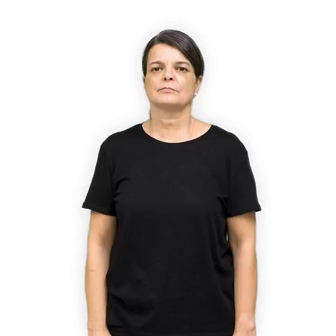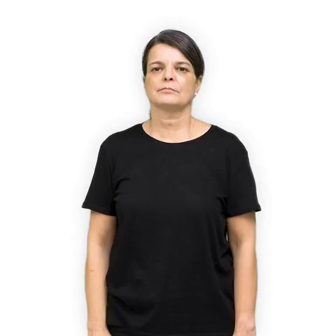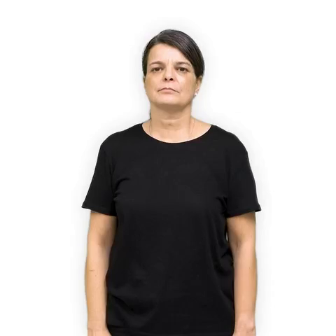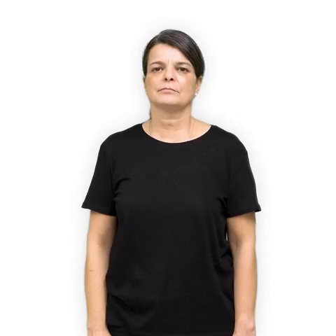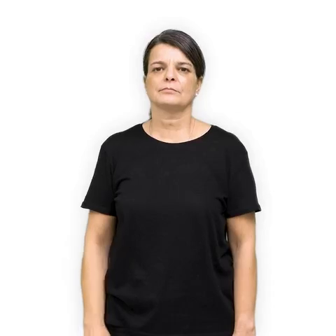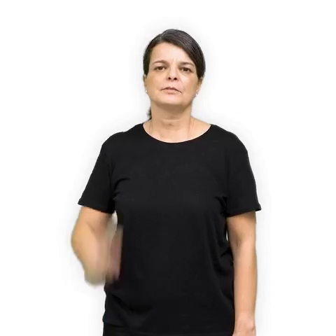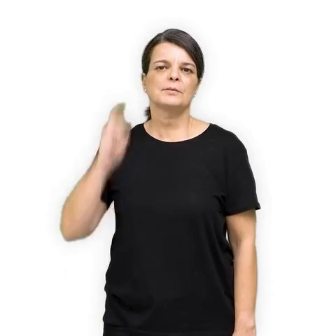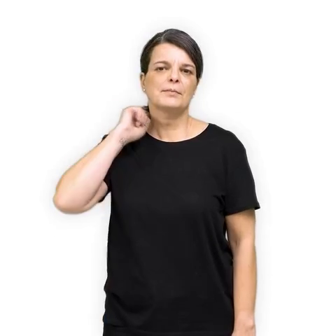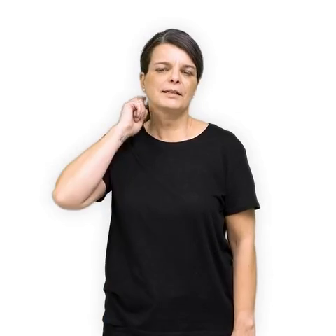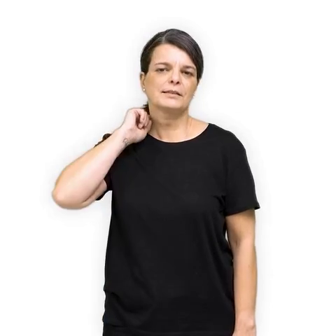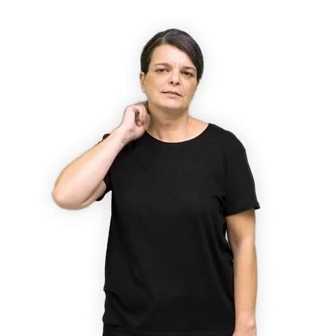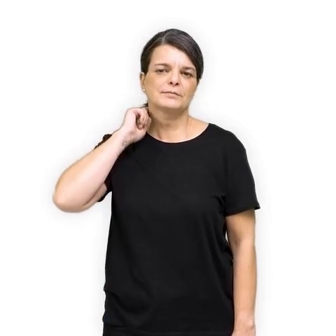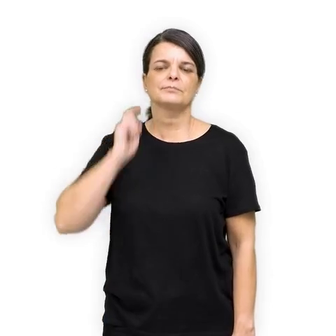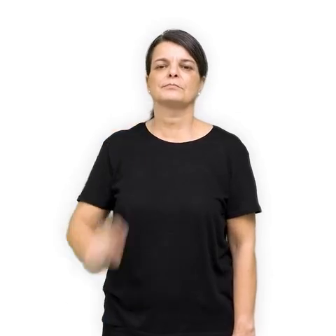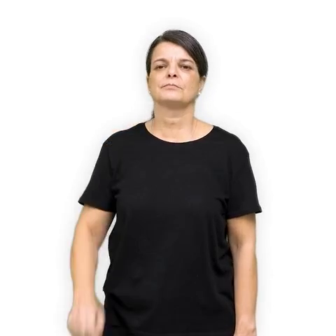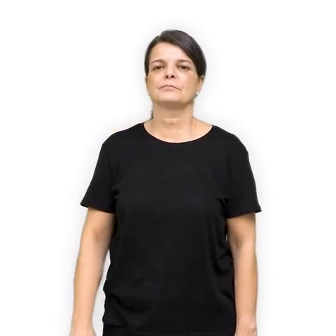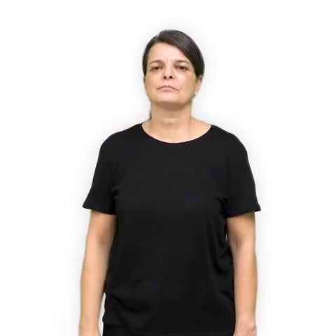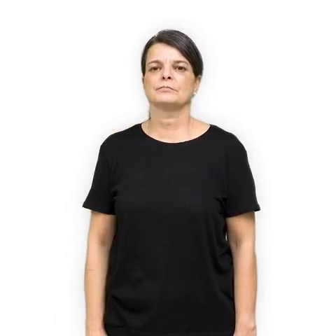meningitis